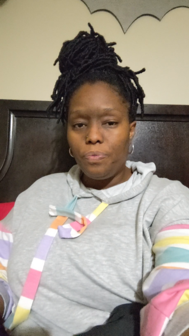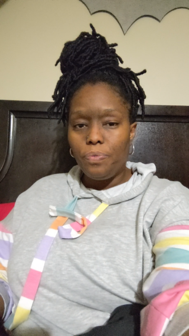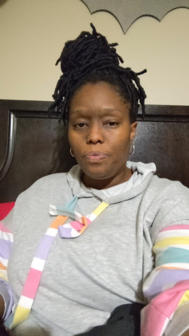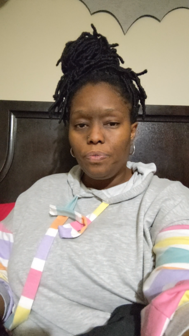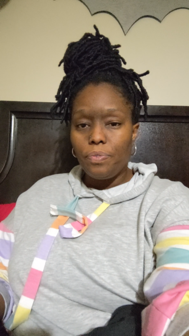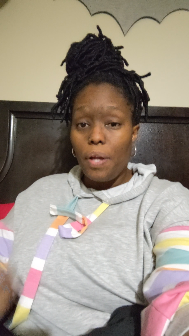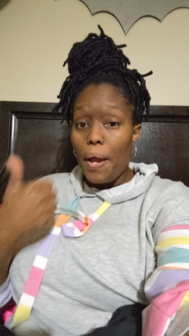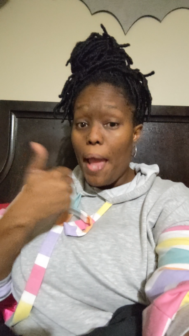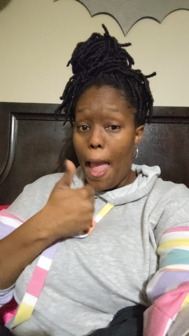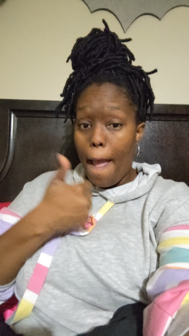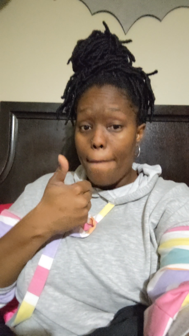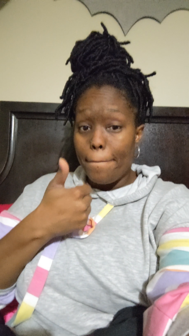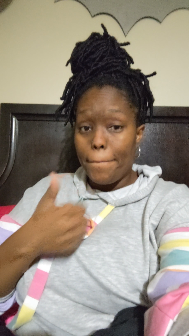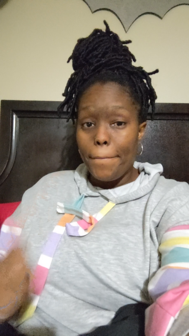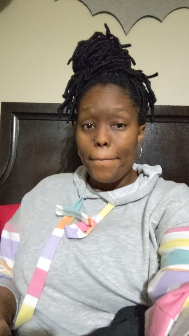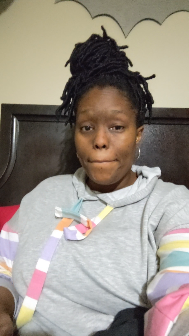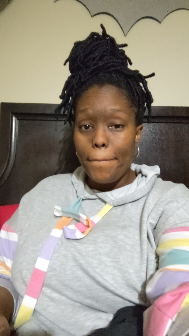game